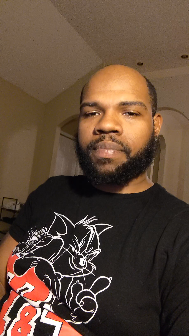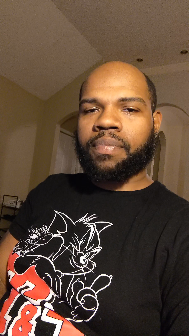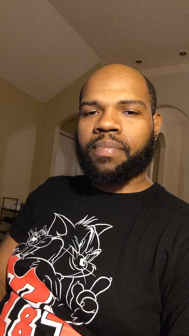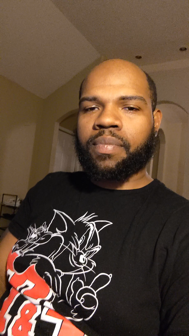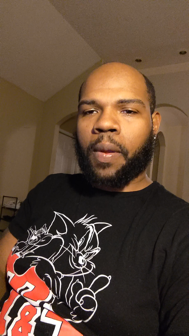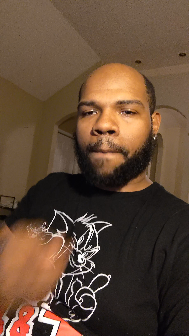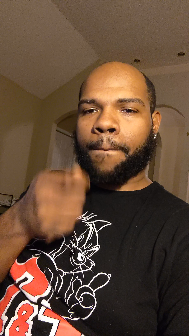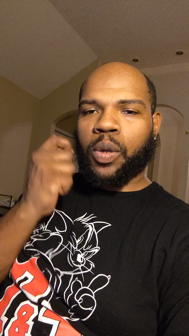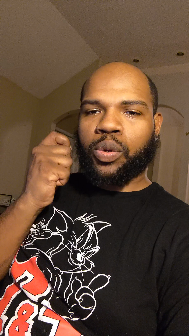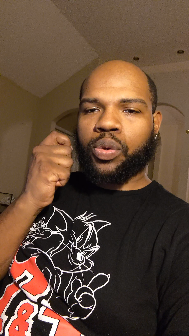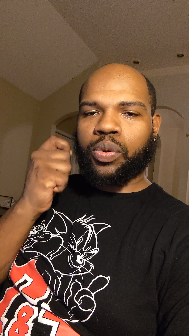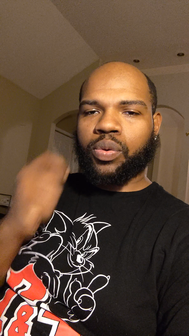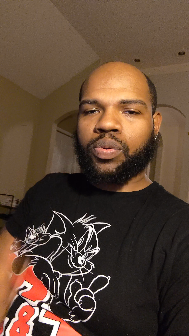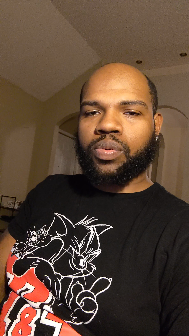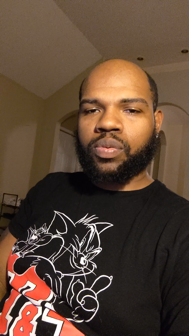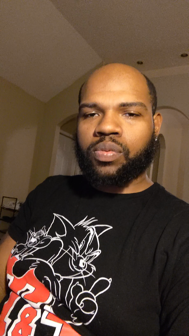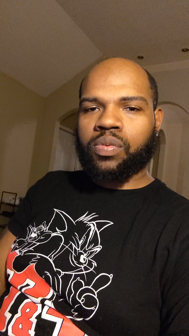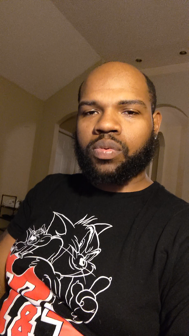pull